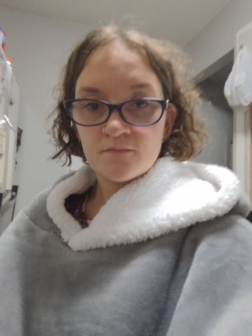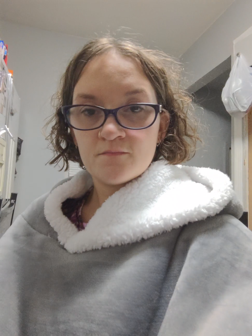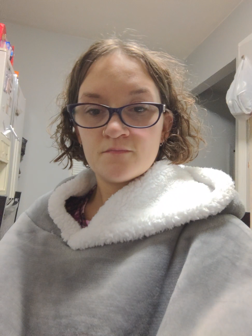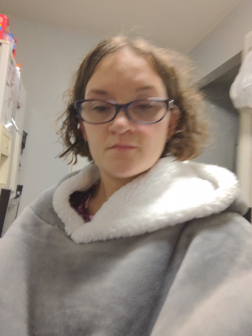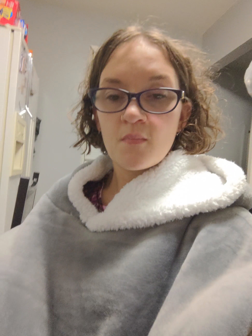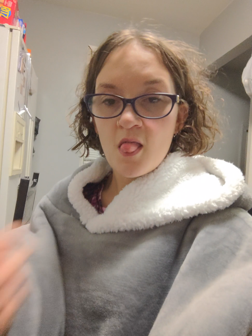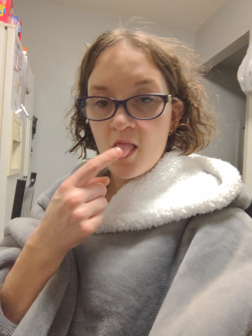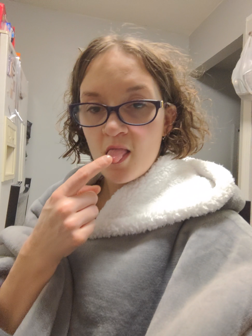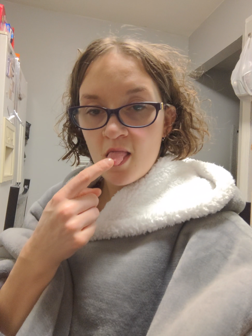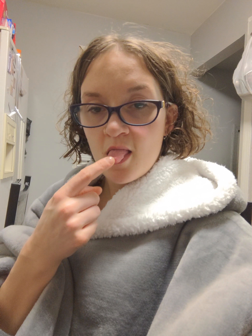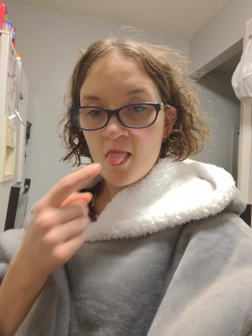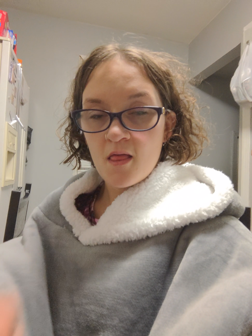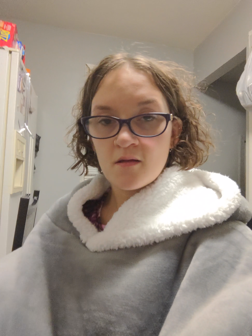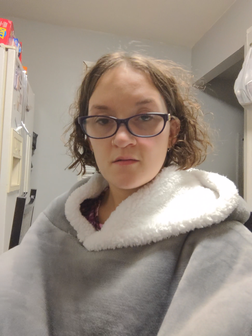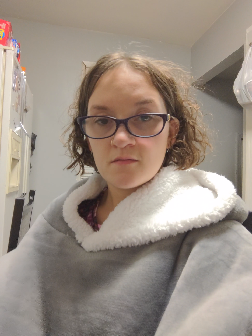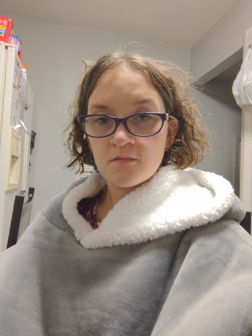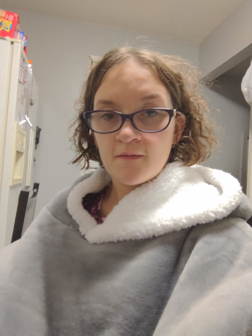tongue